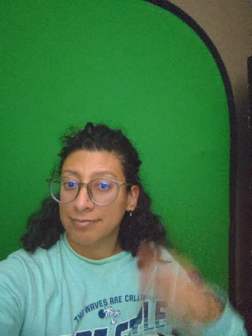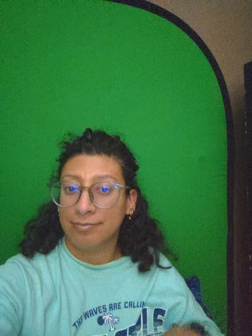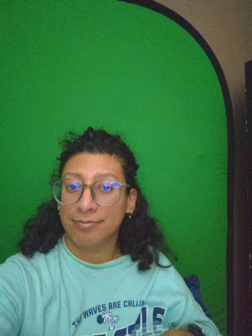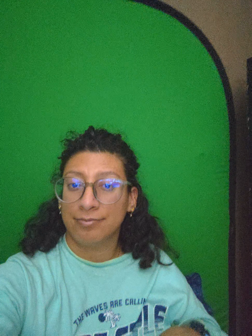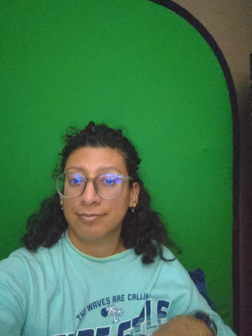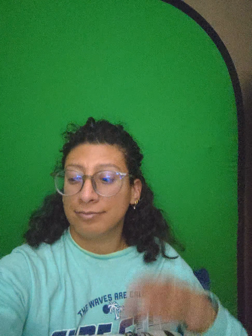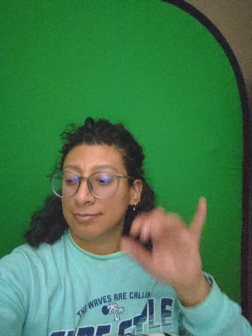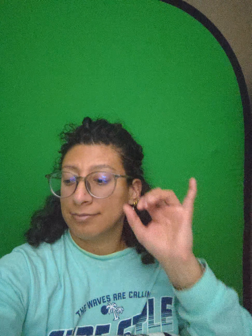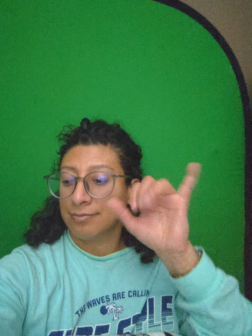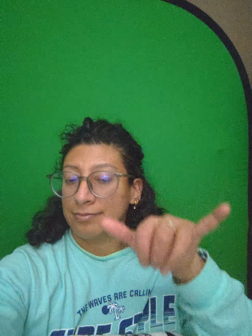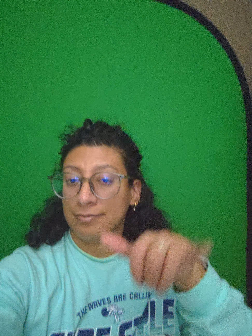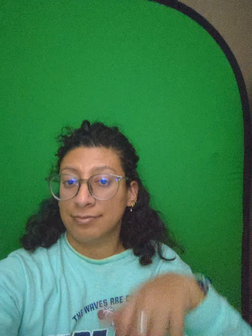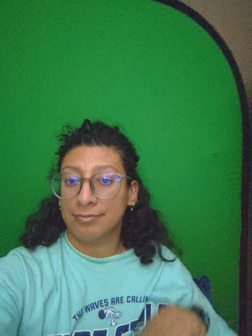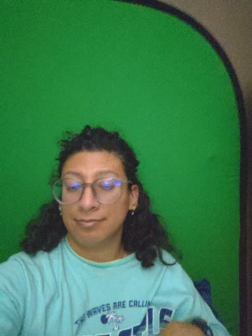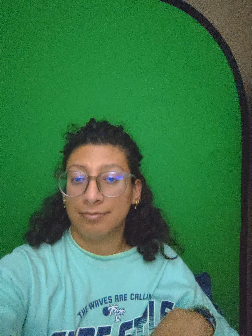that